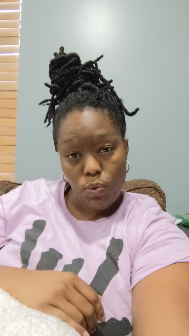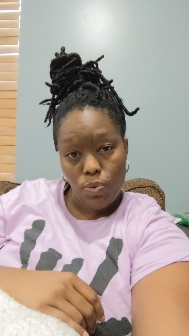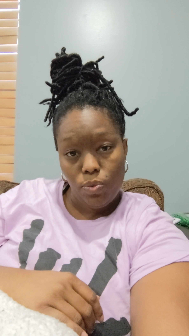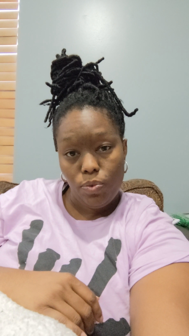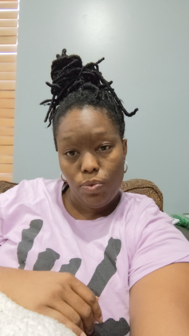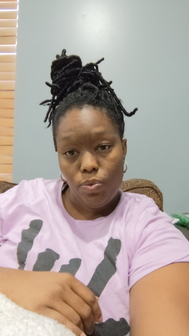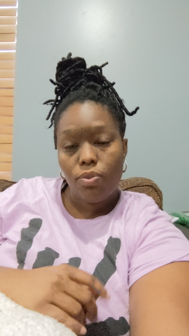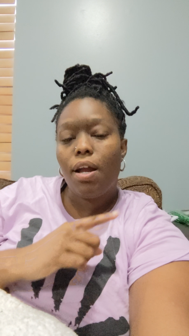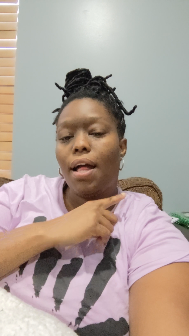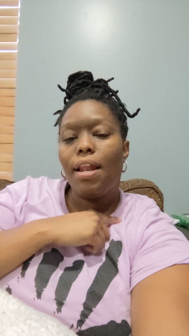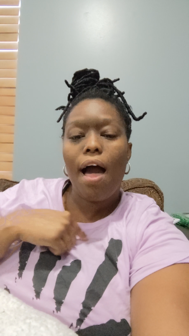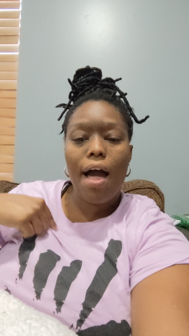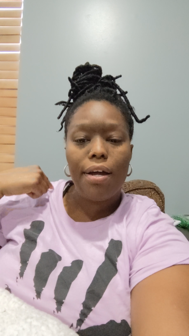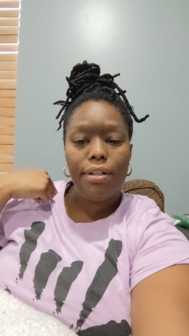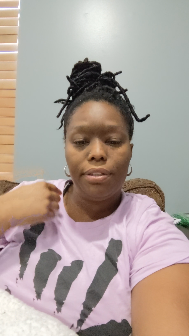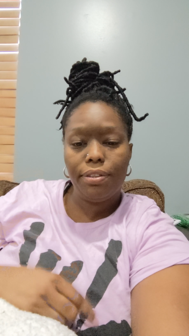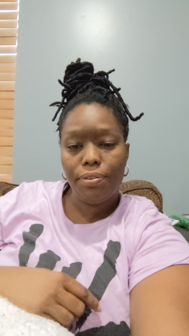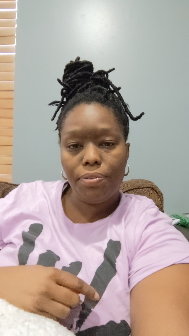necklace